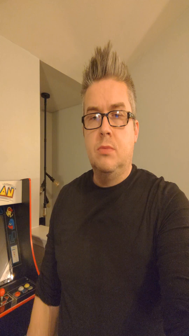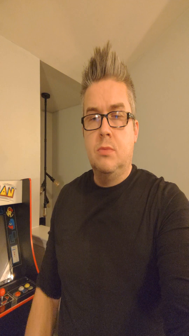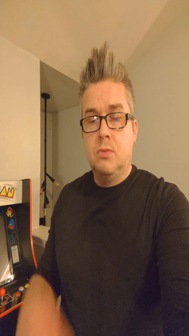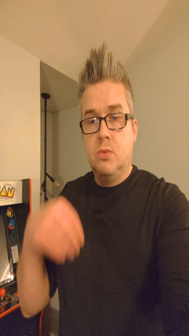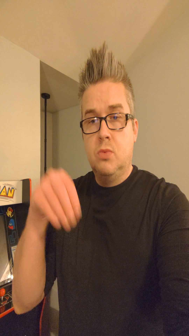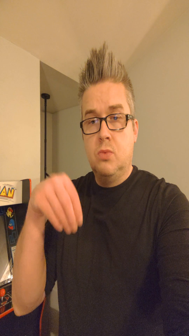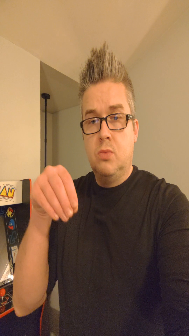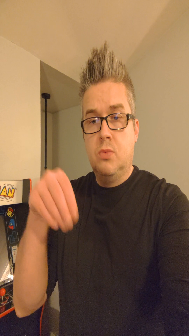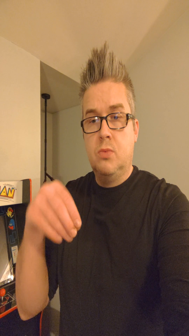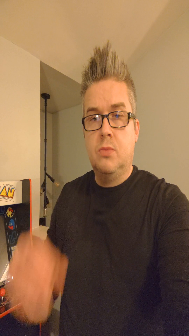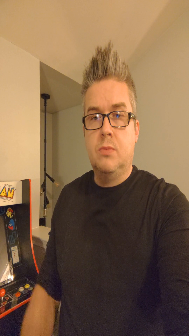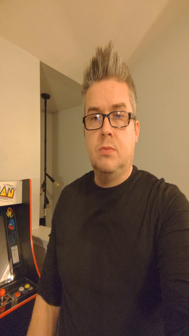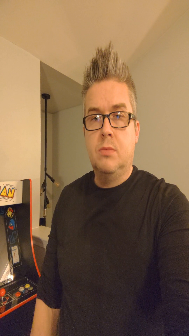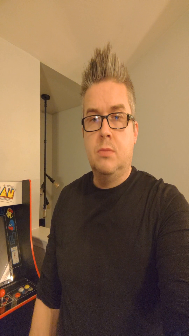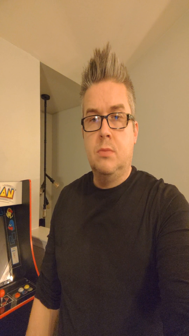store